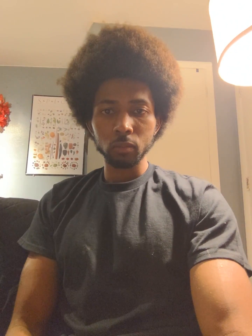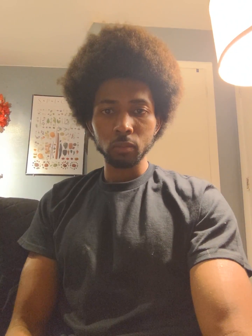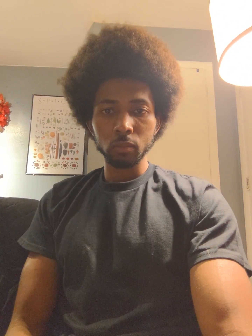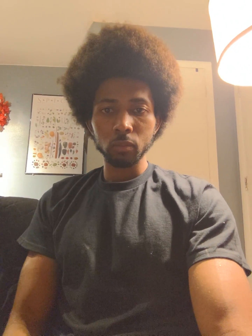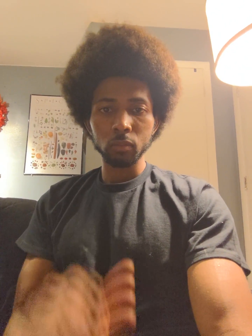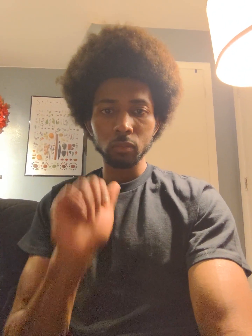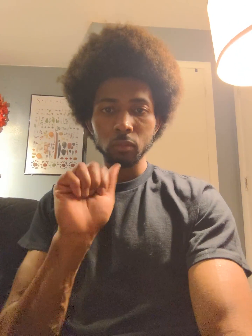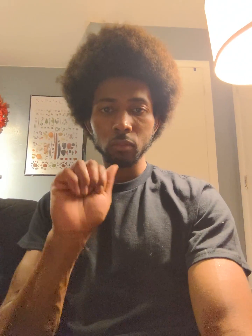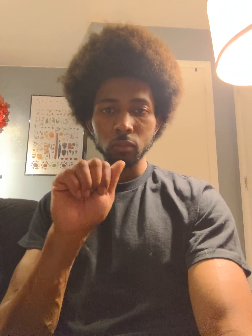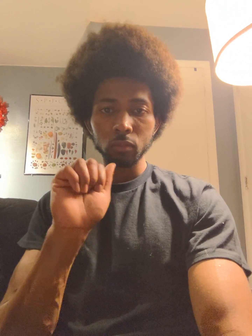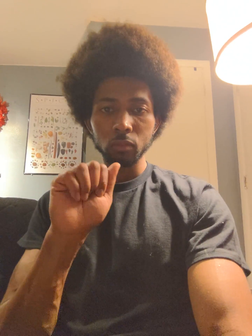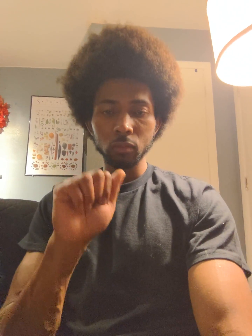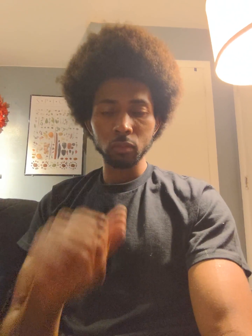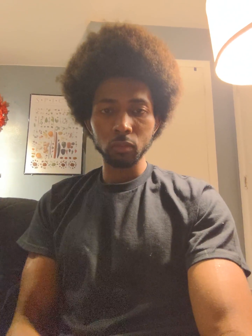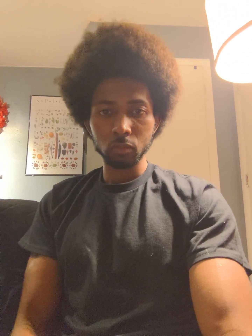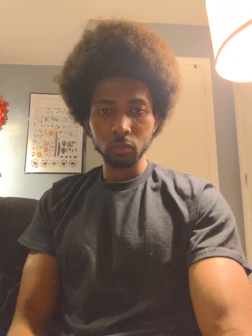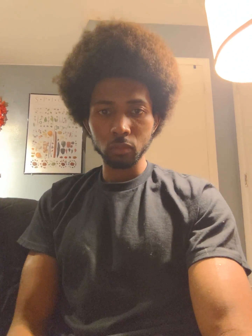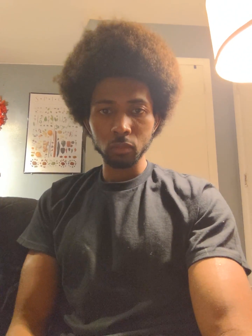knock